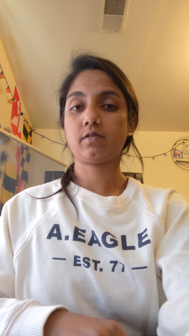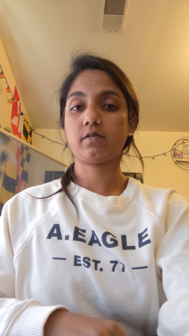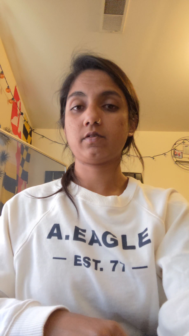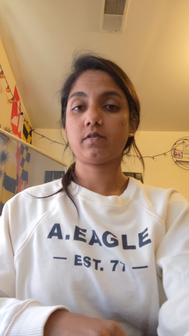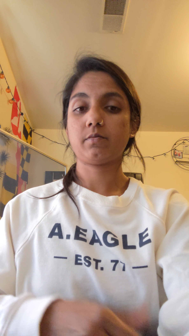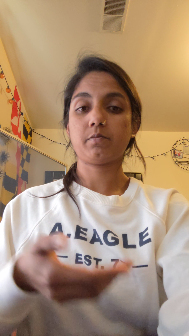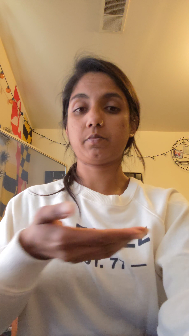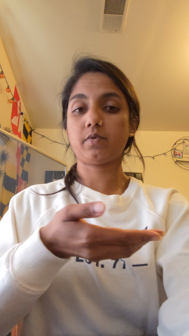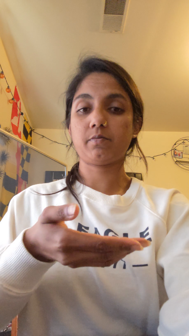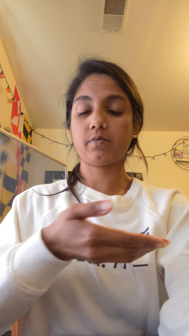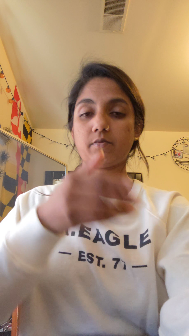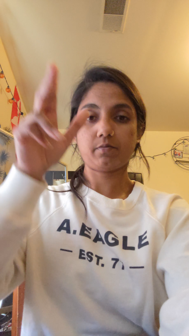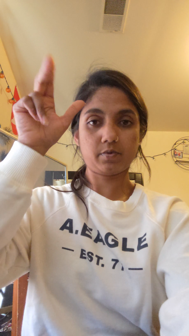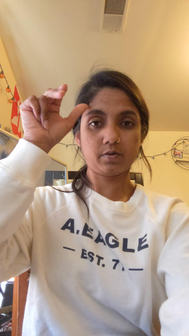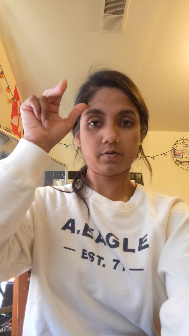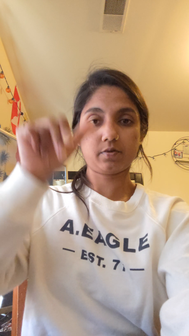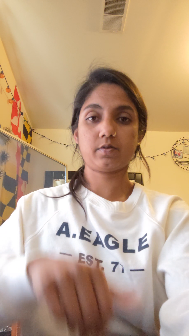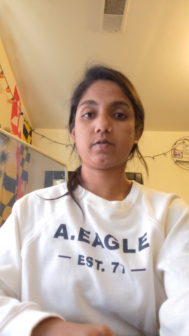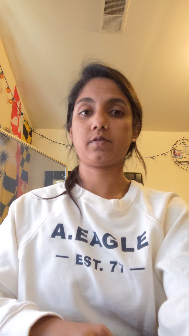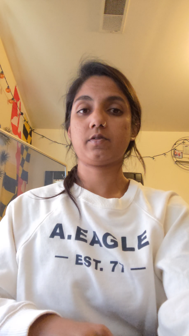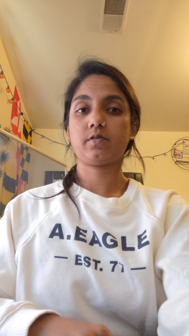pony